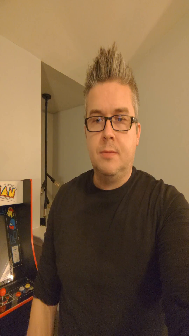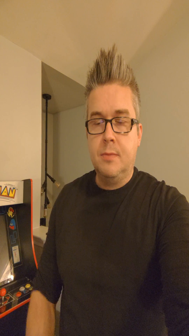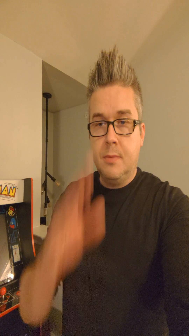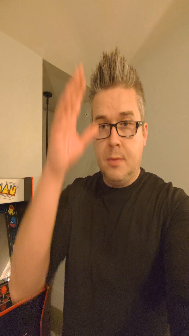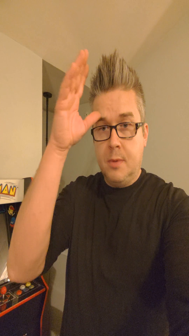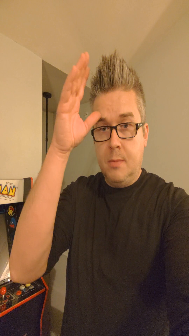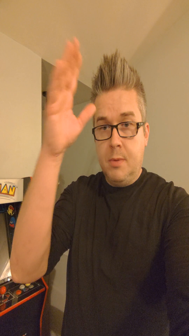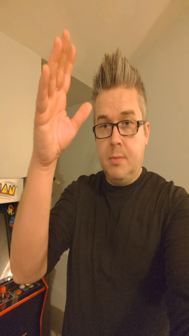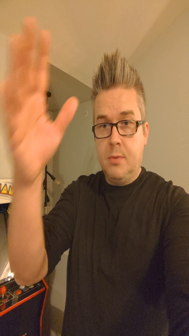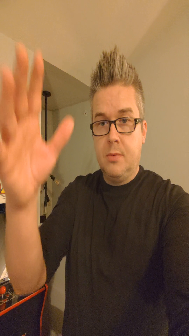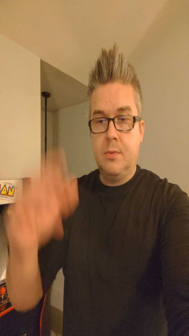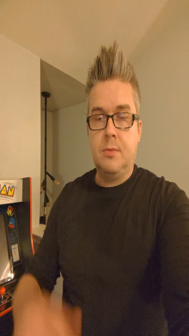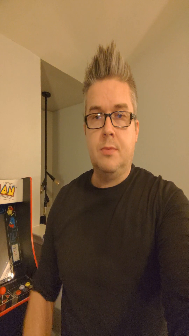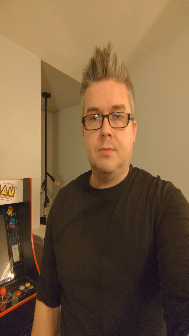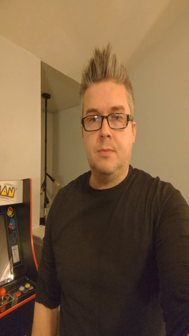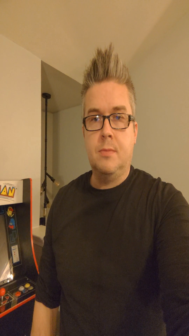grandpa